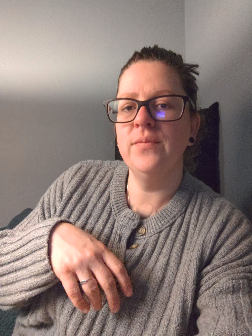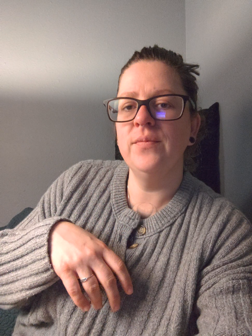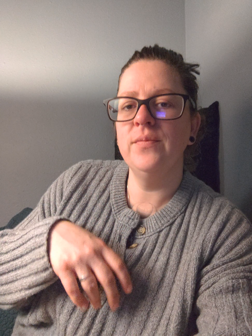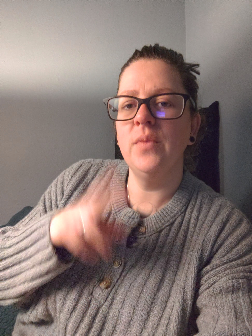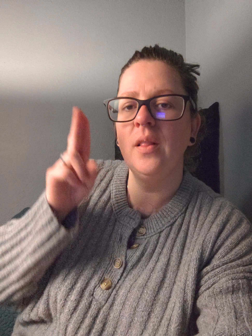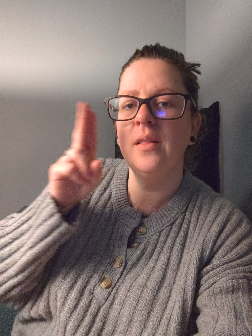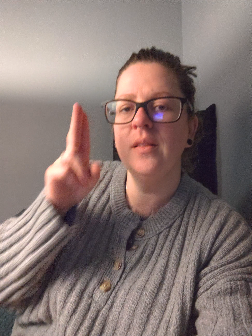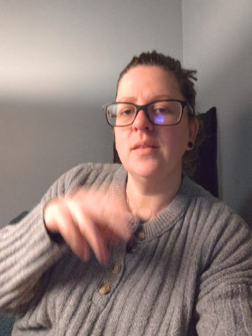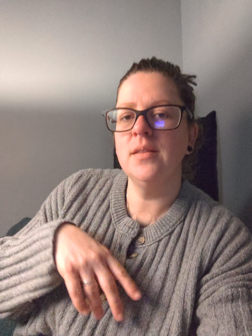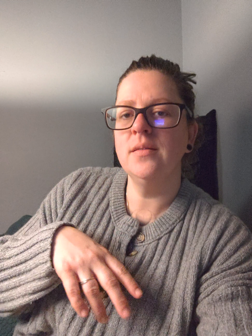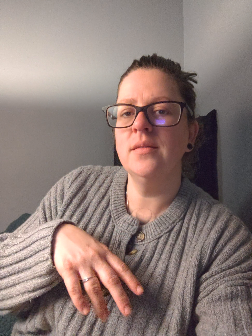uncle